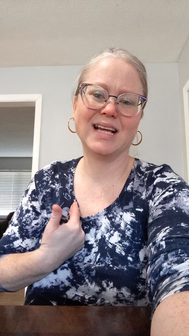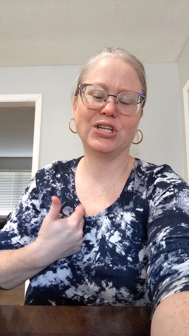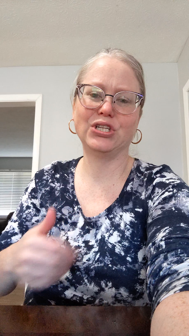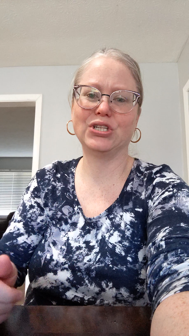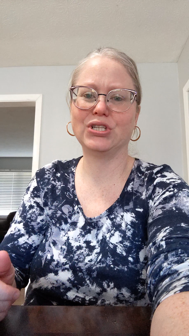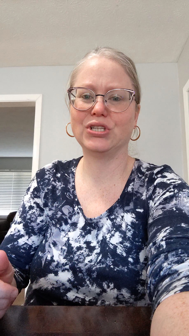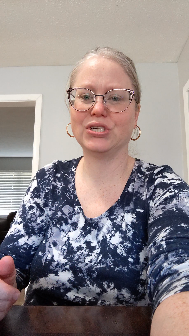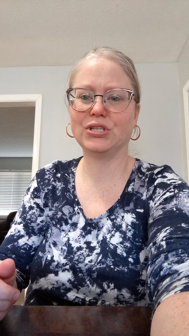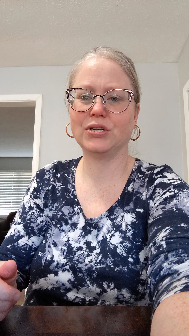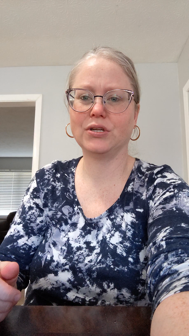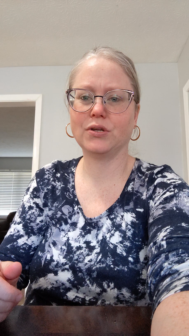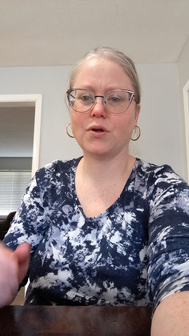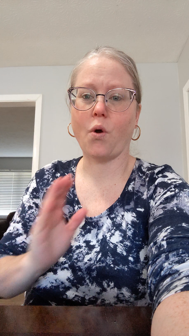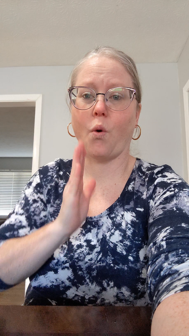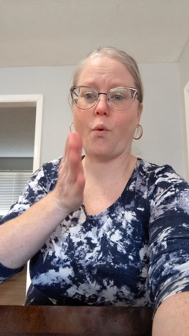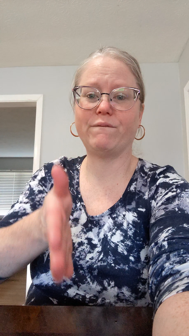over